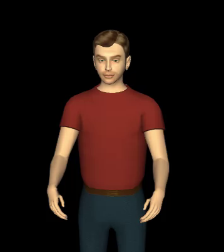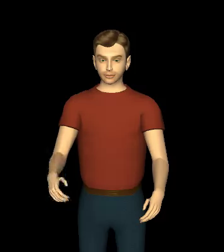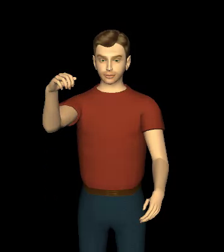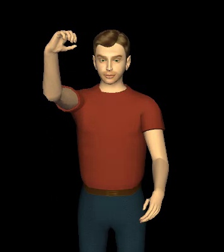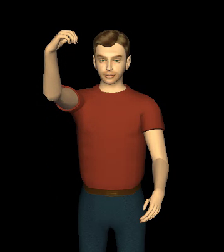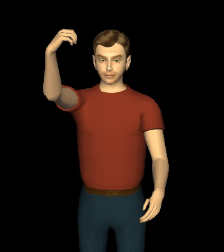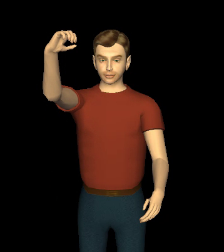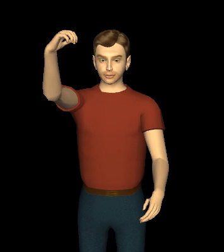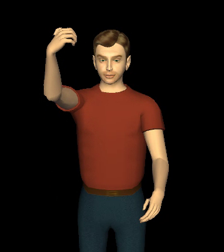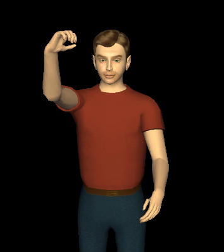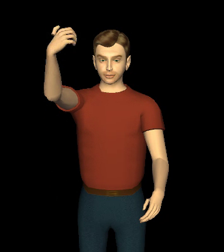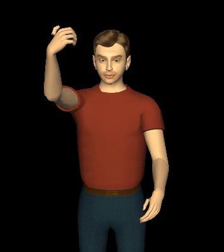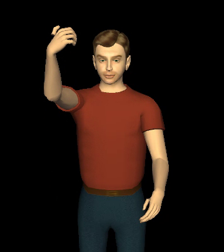شمس